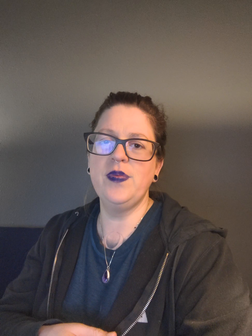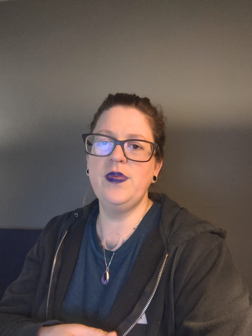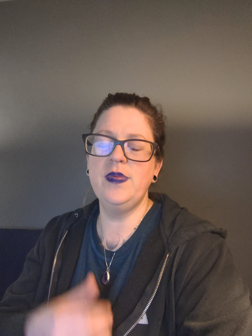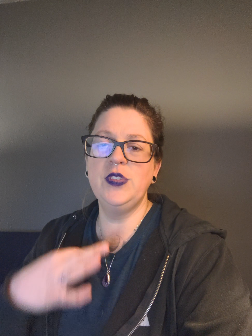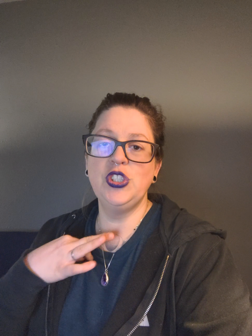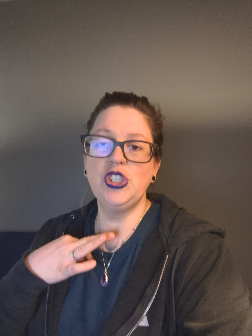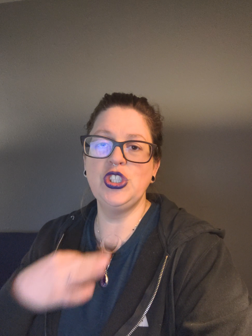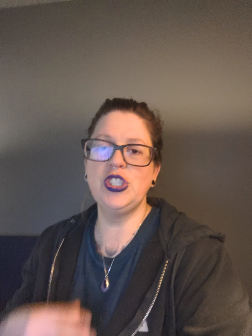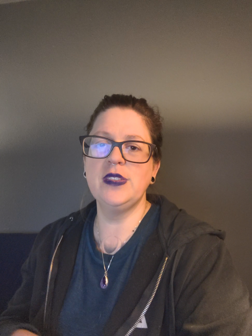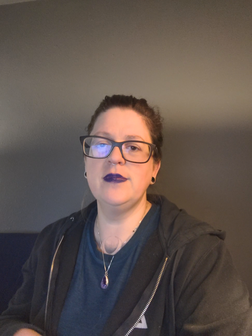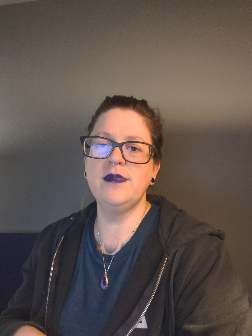shirt